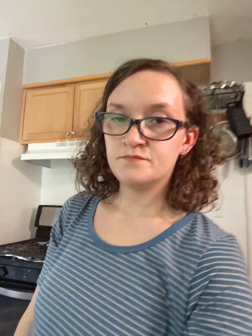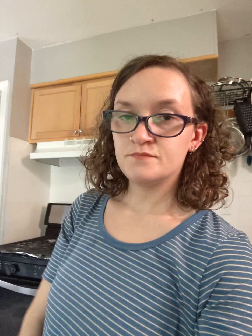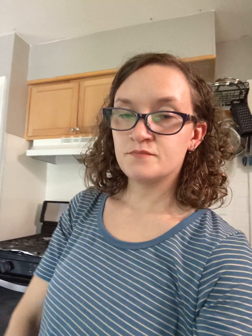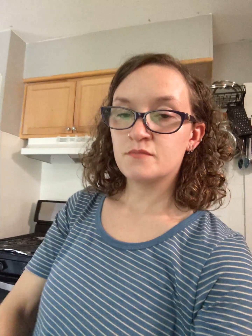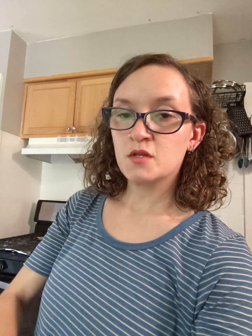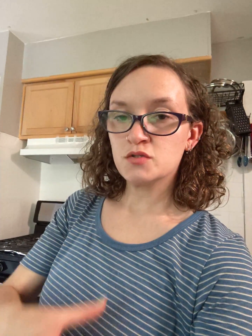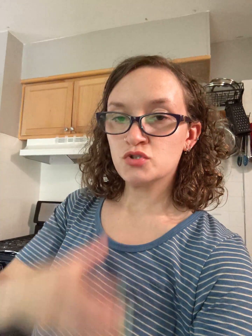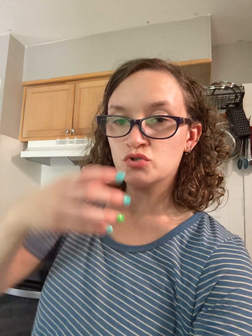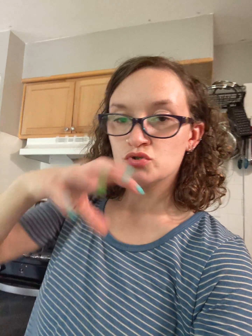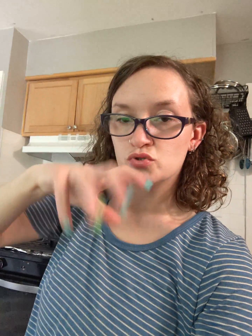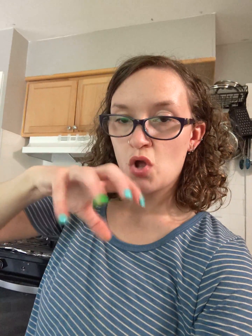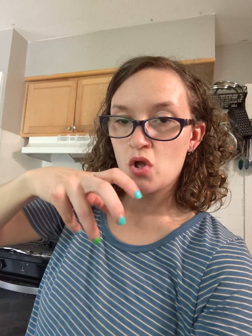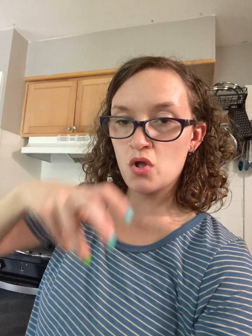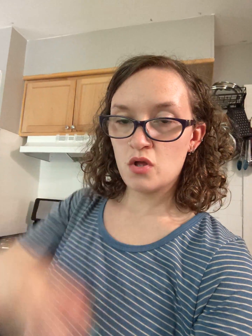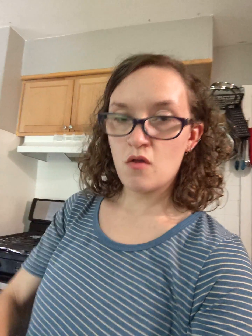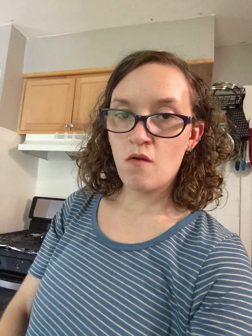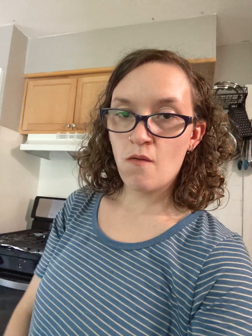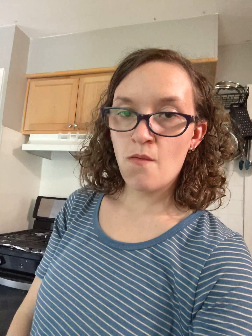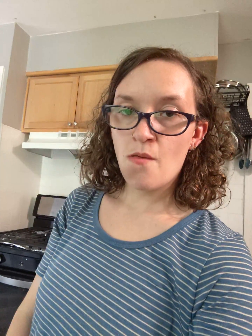jar